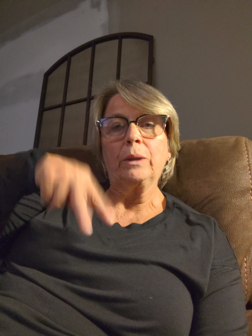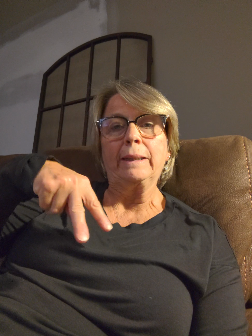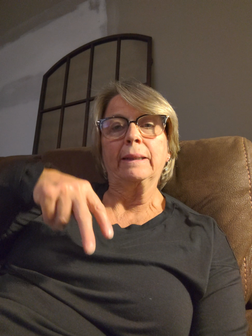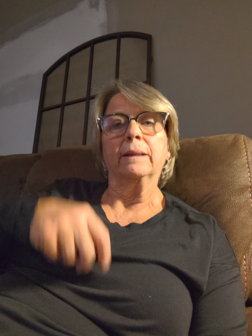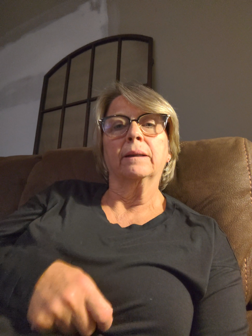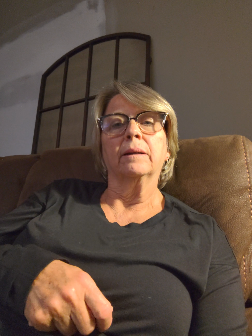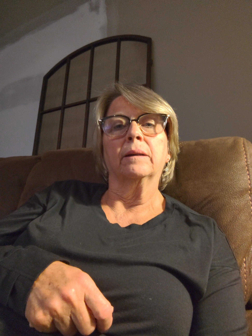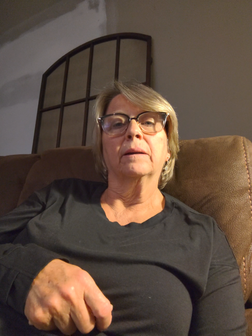read